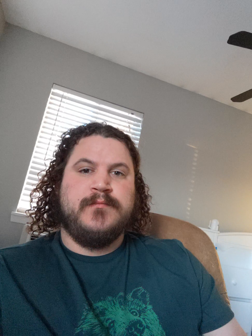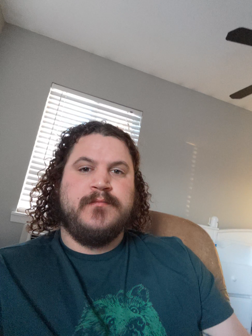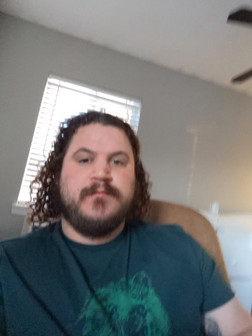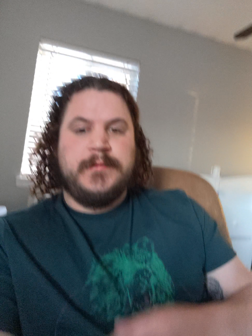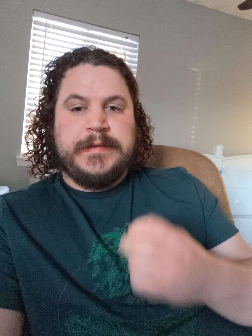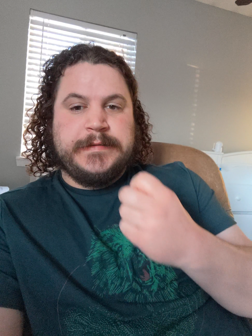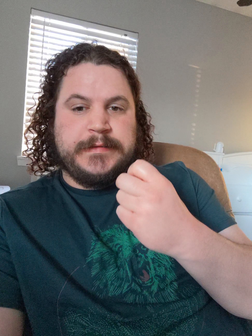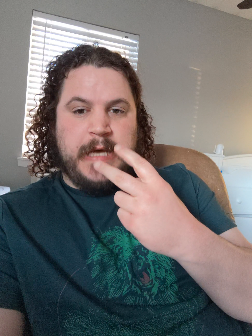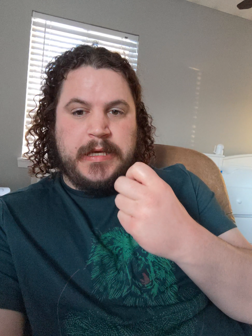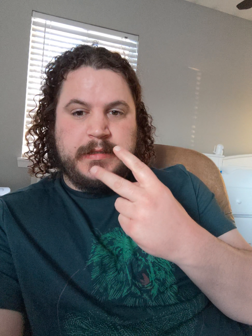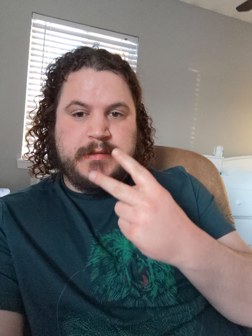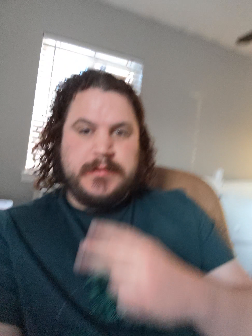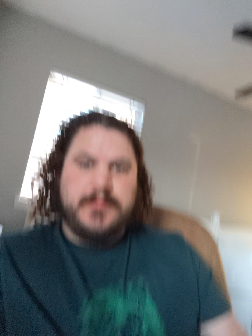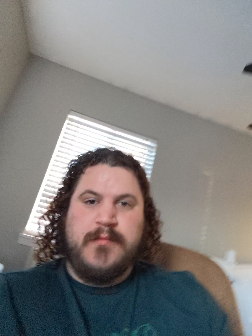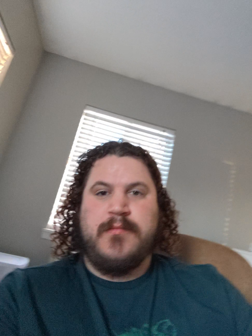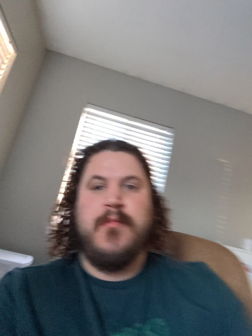snack